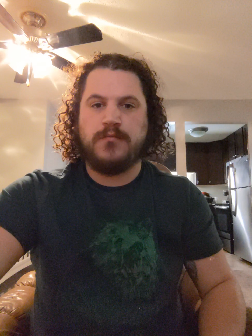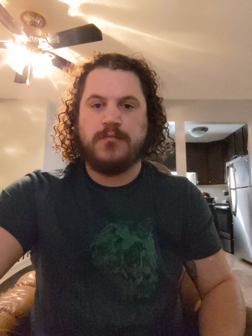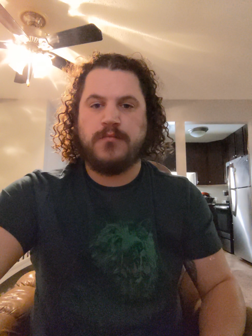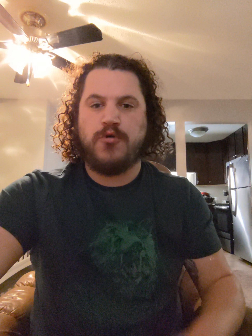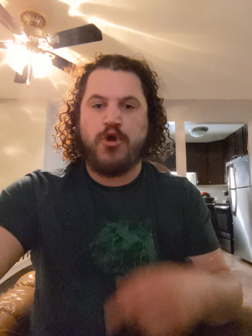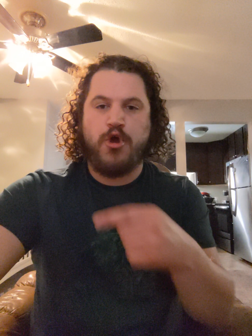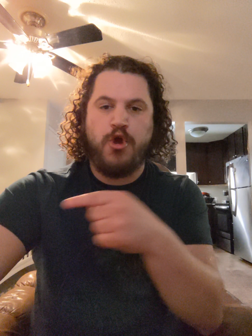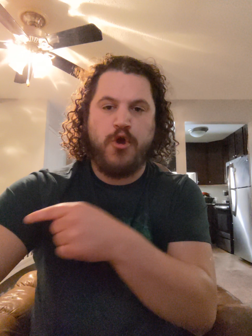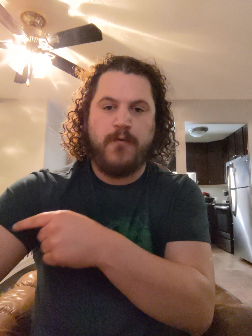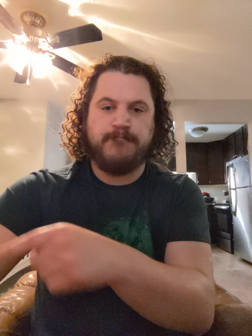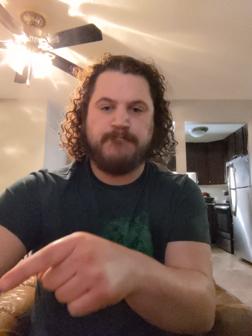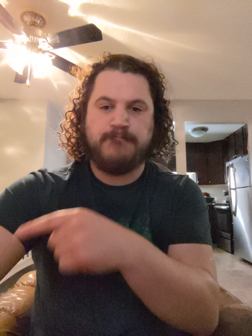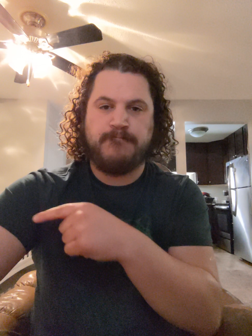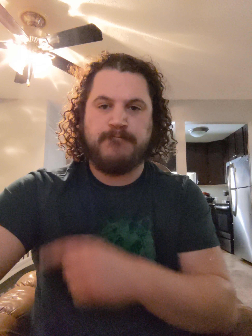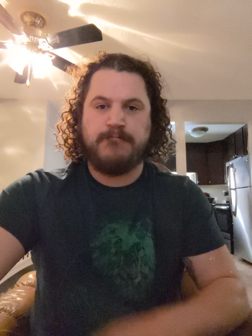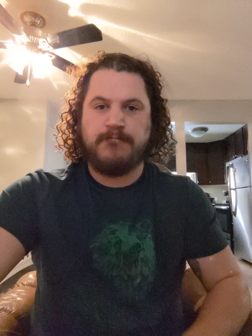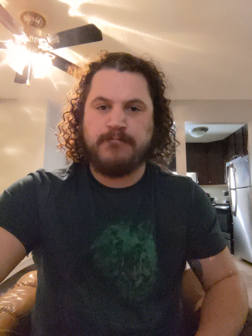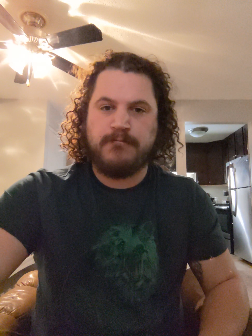arm